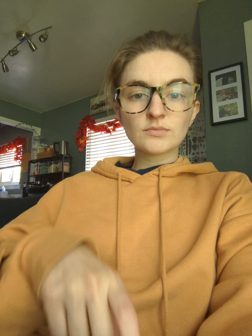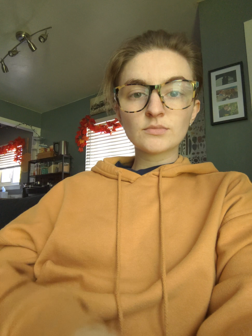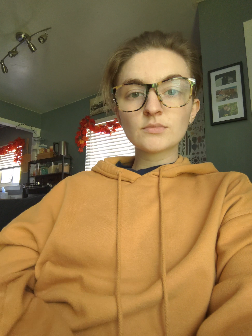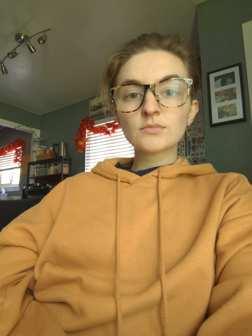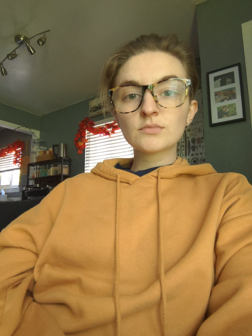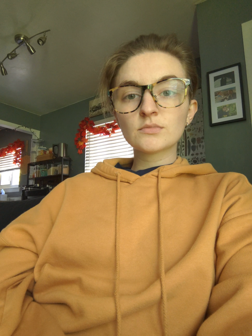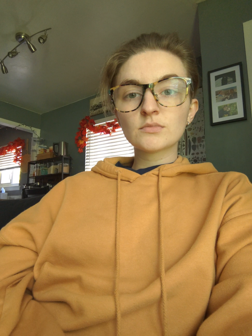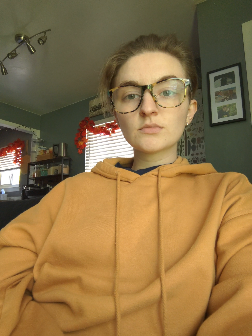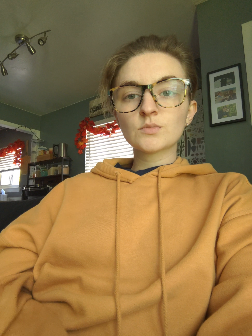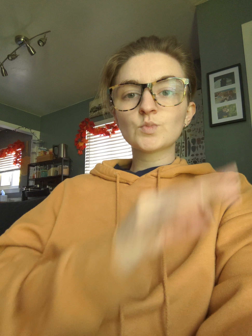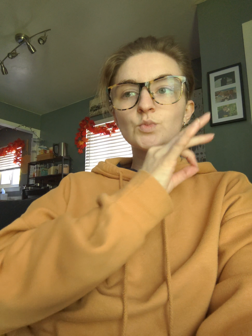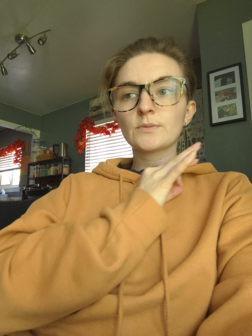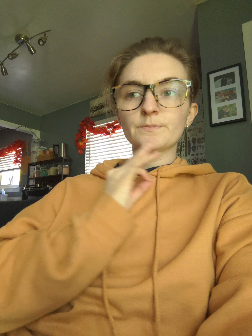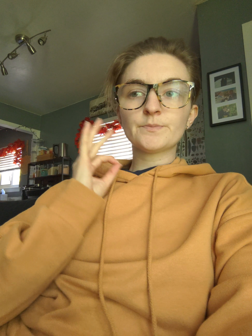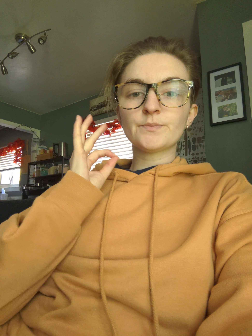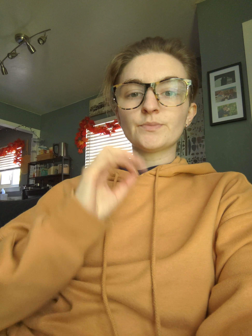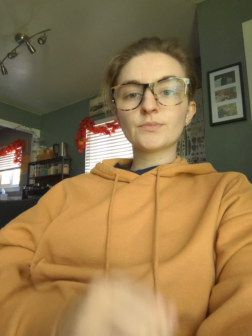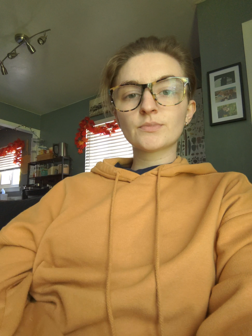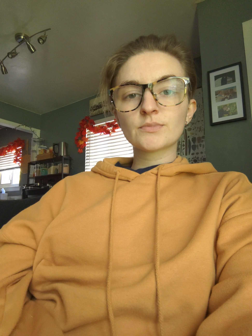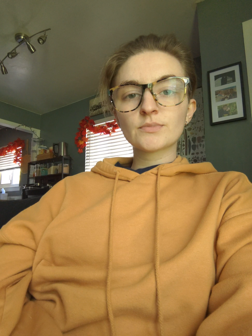beads